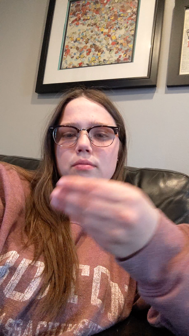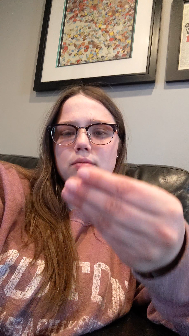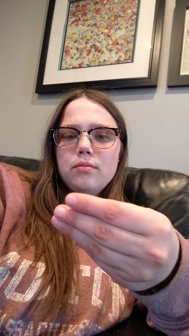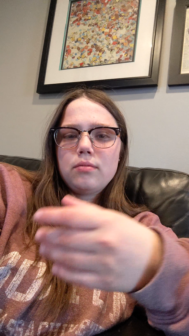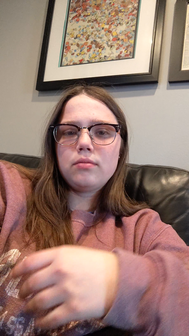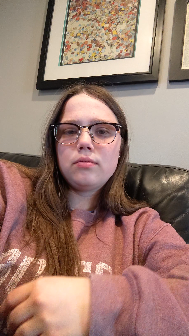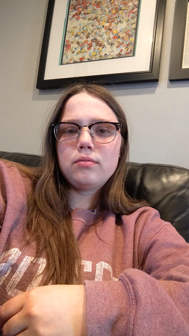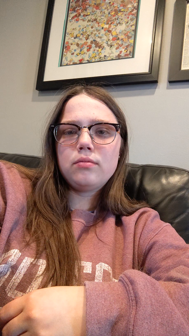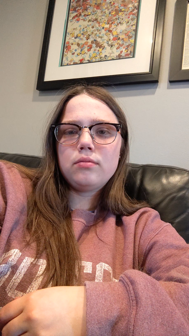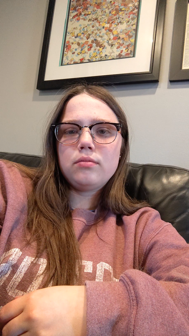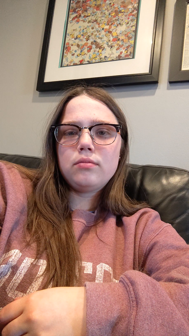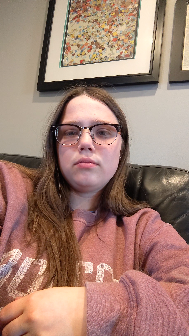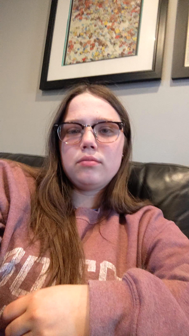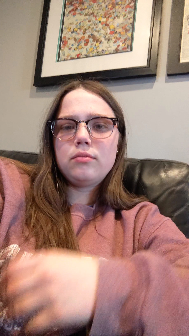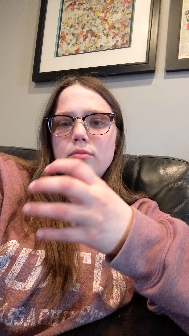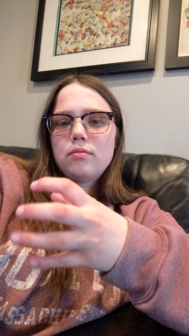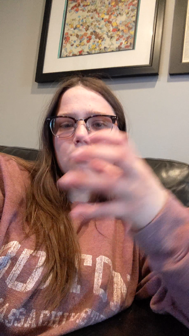a lot